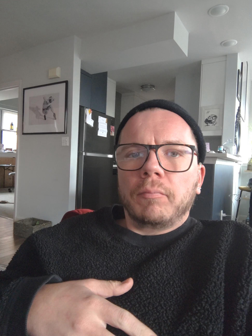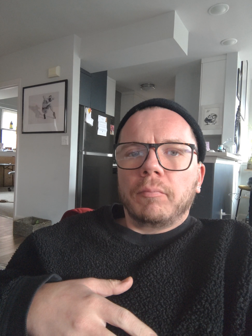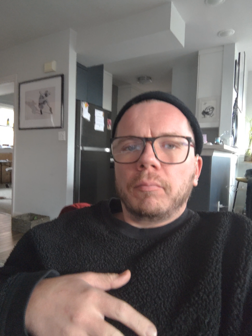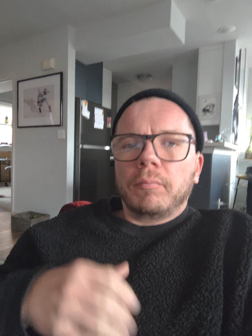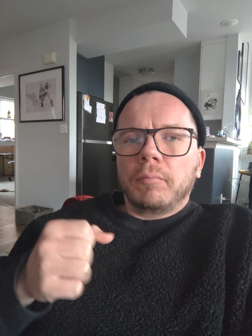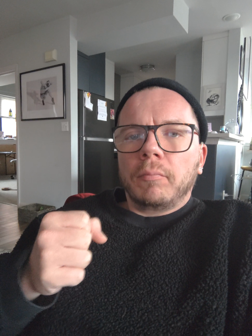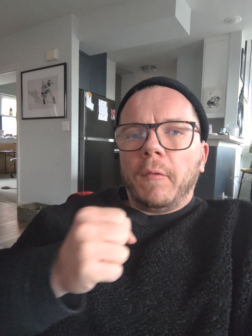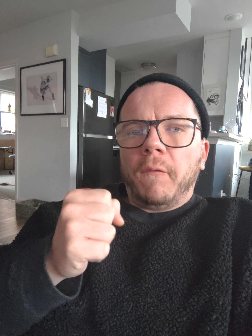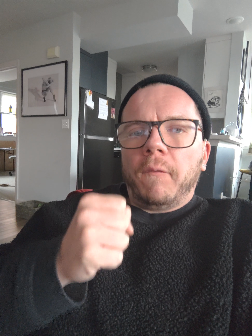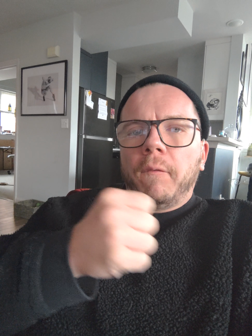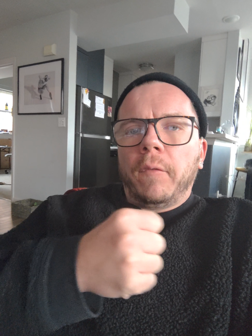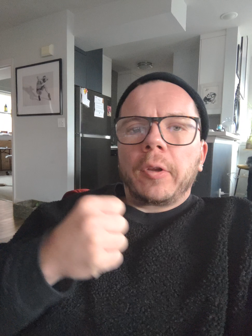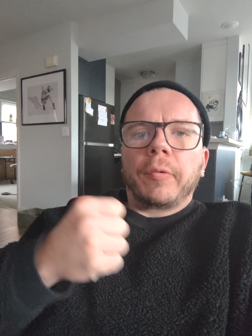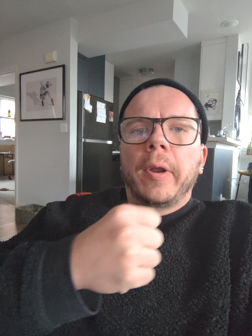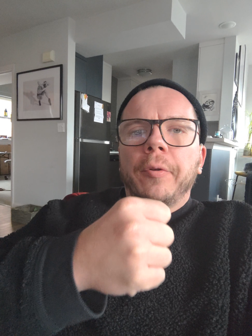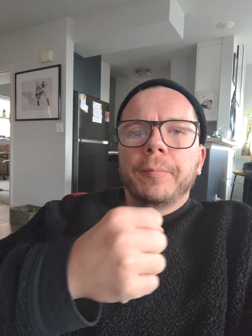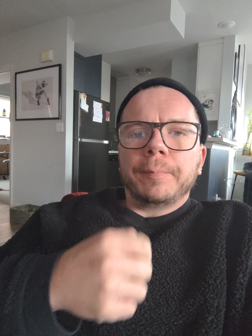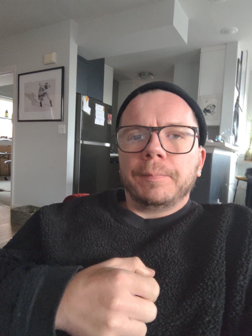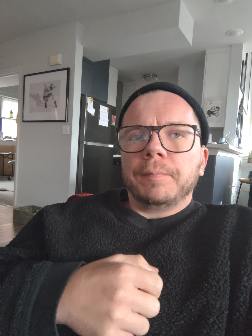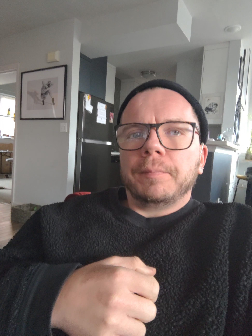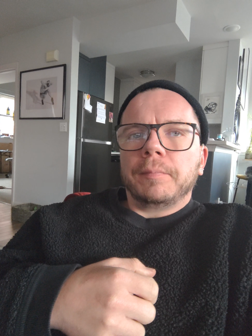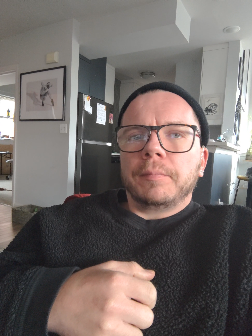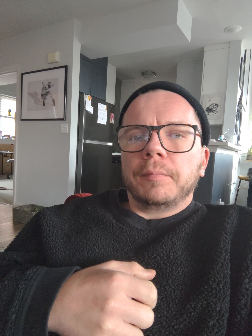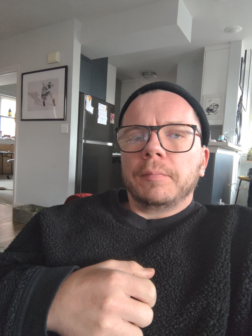refrigerator